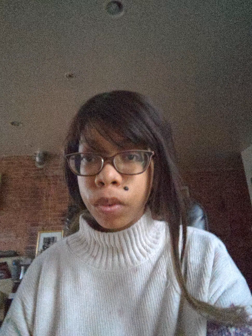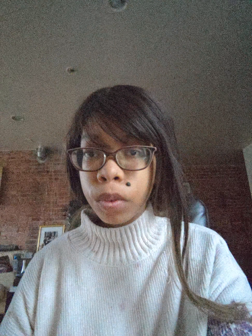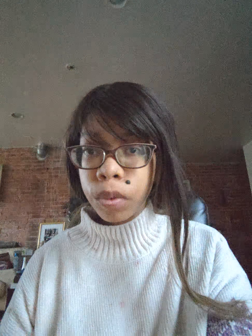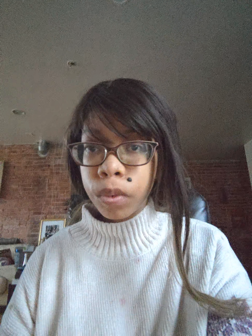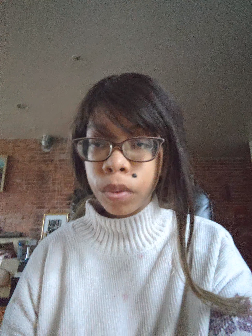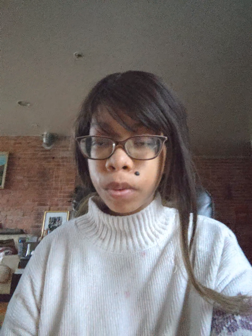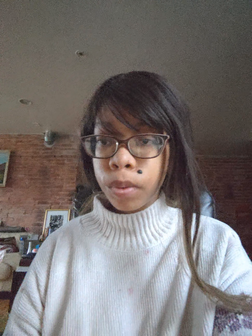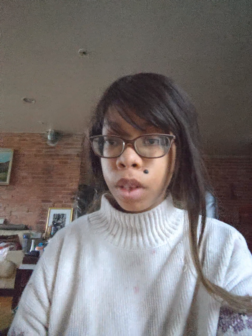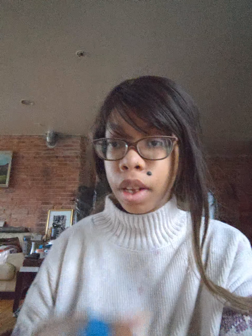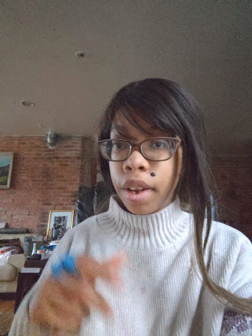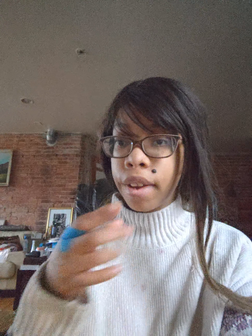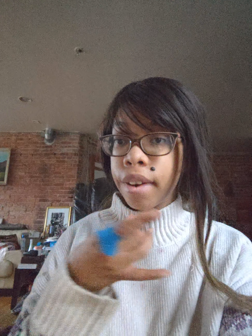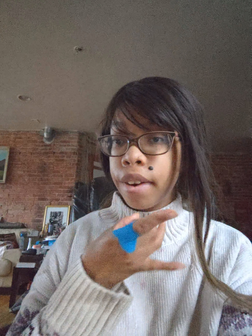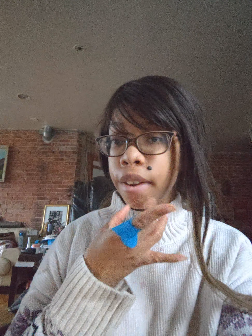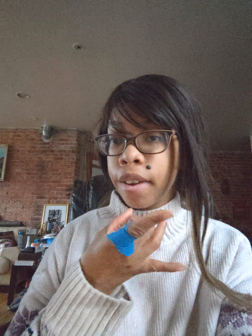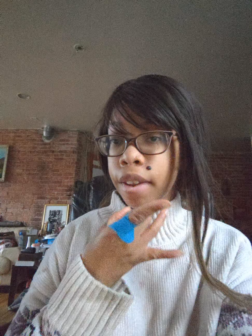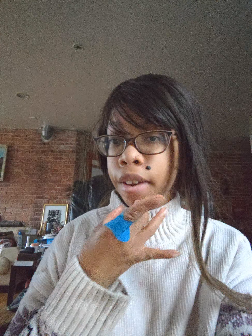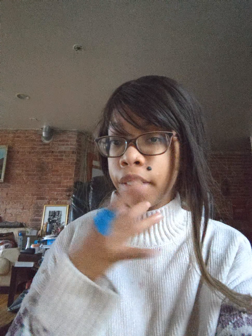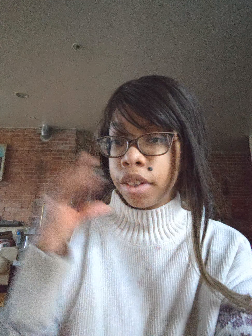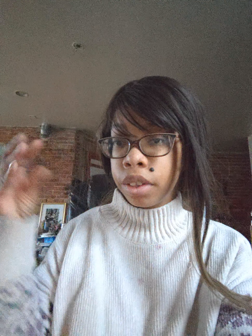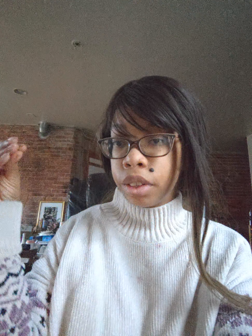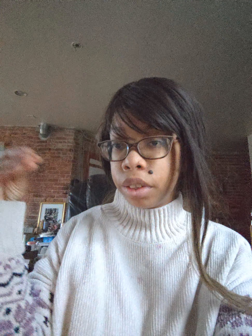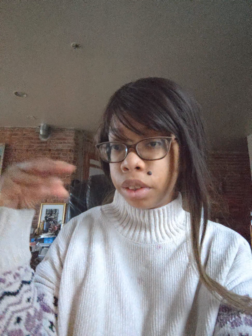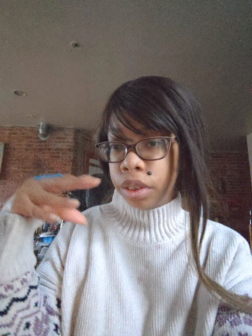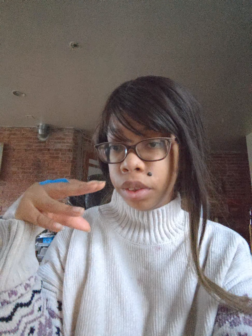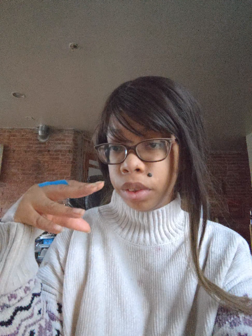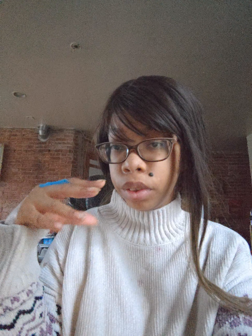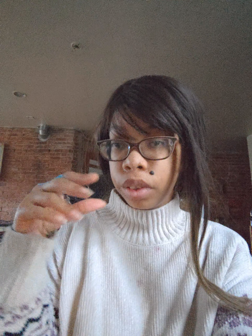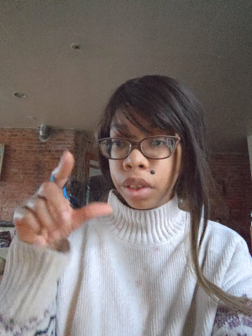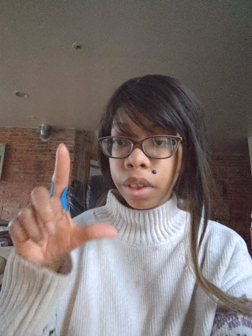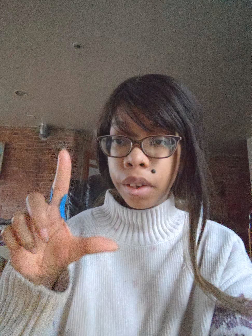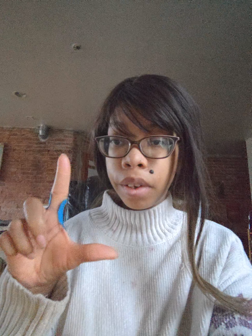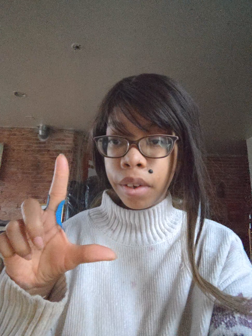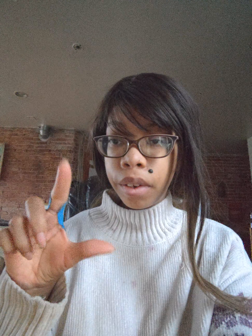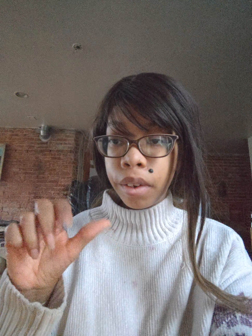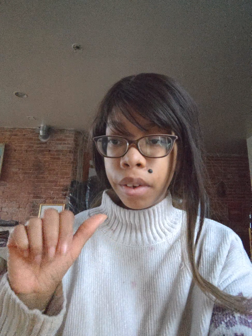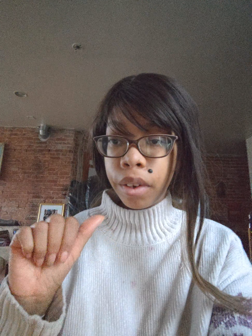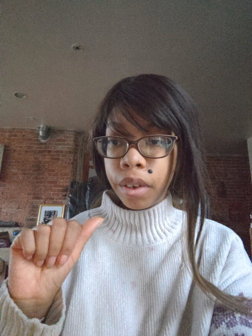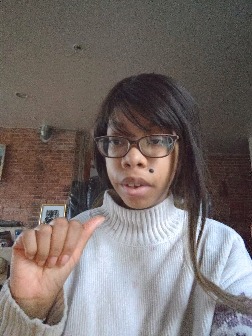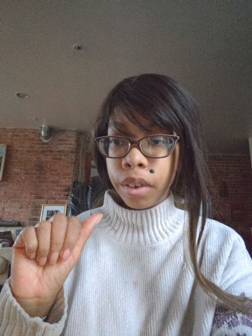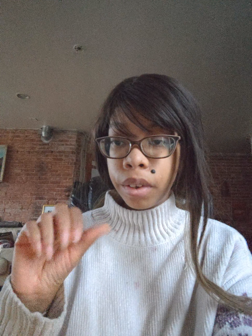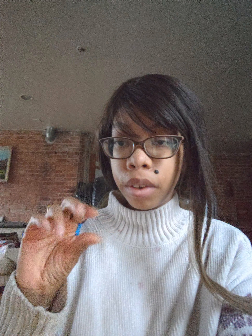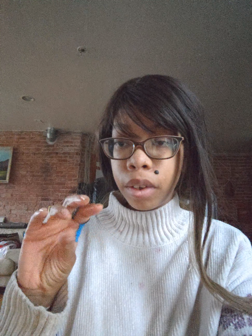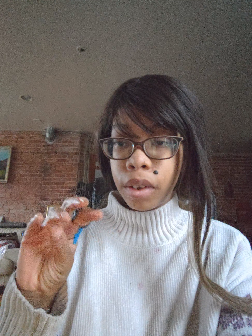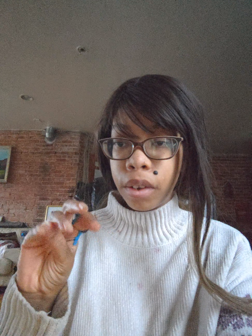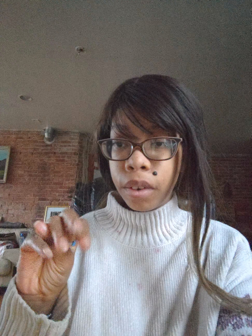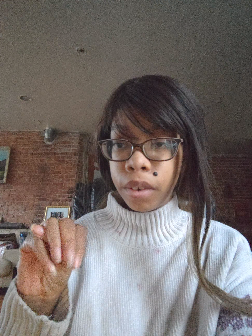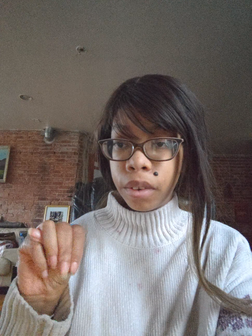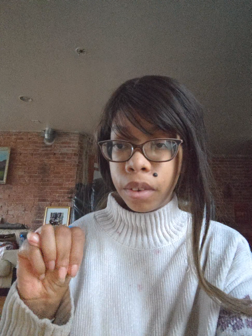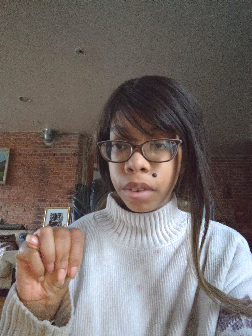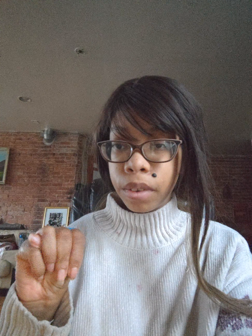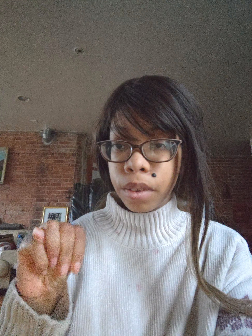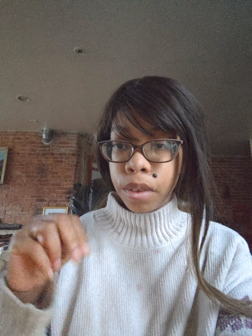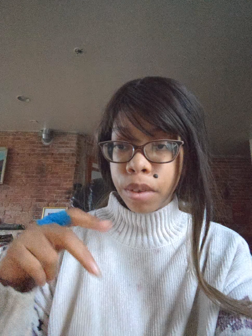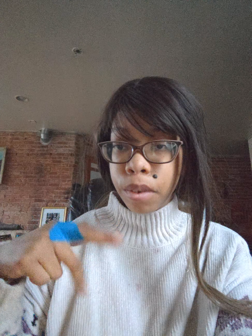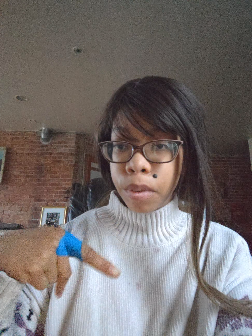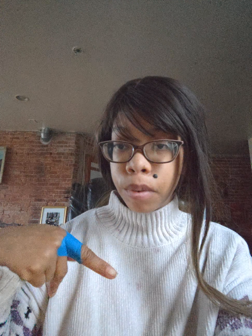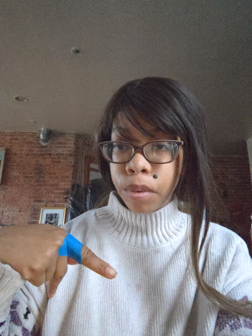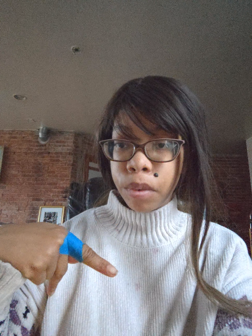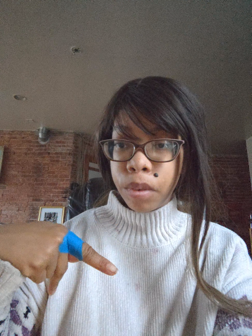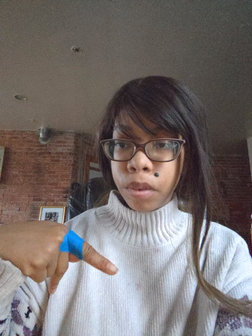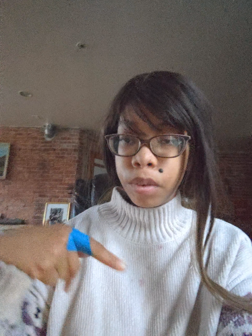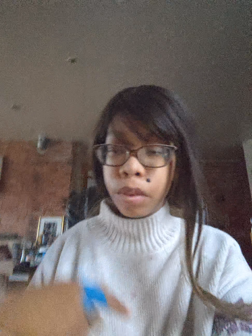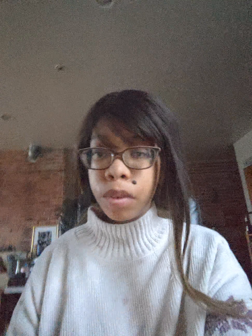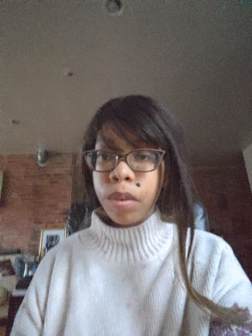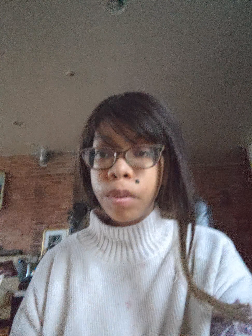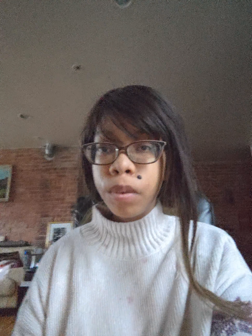lamp